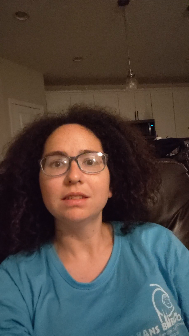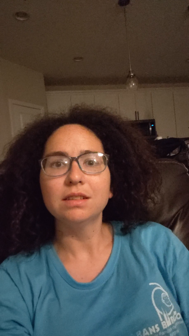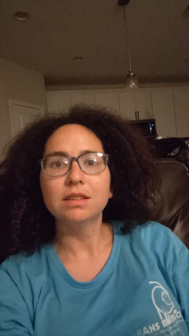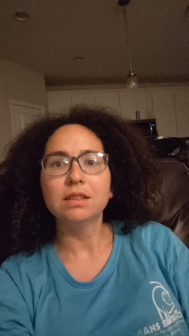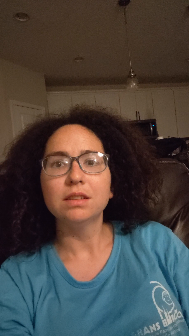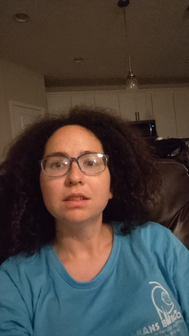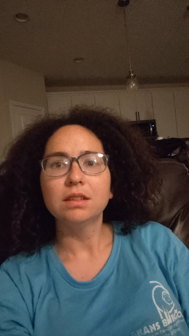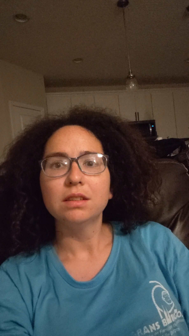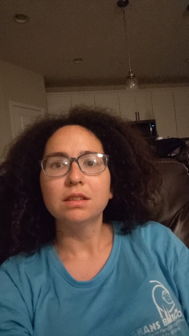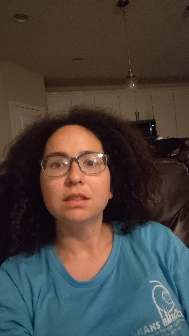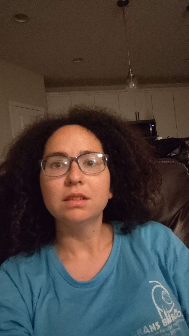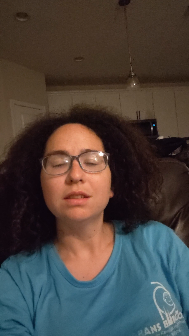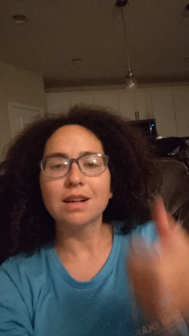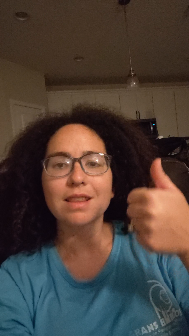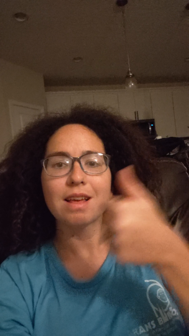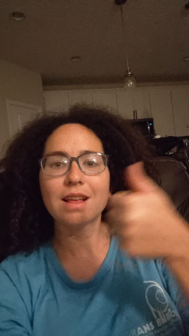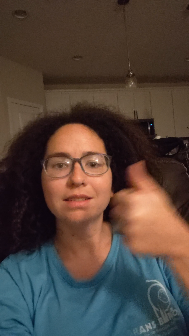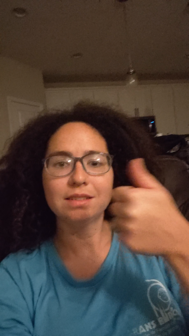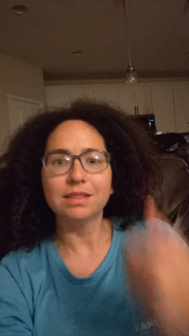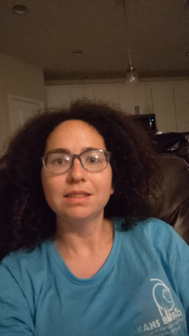game